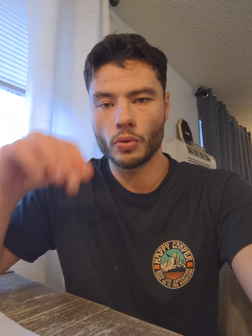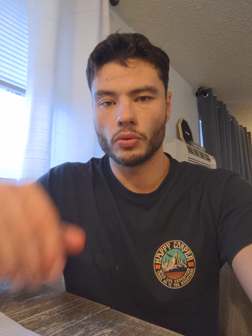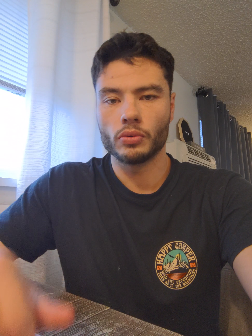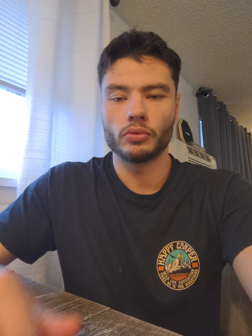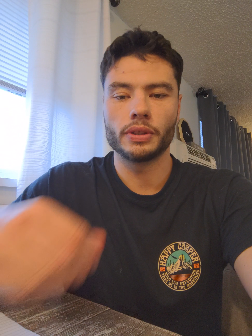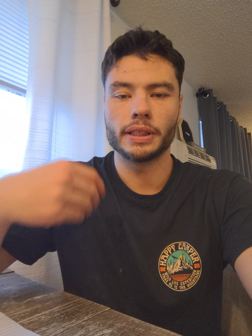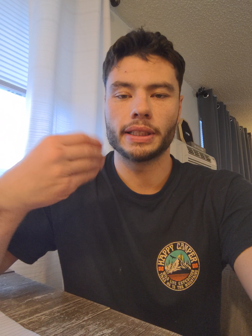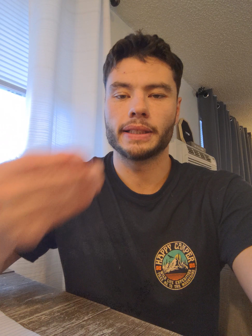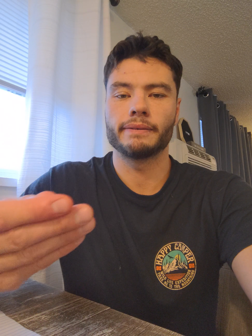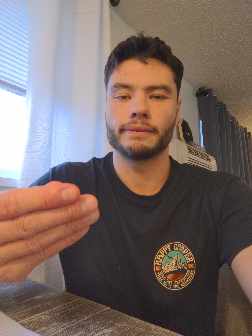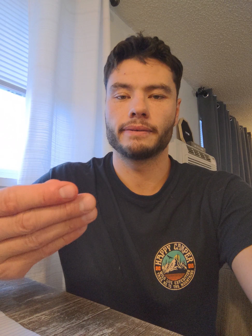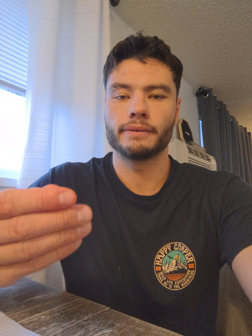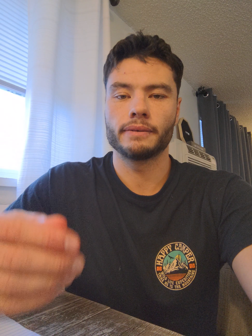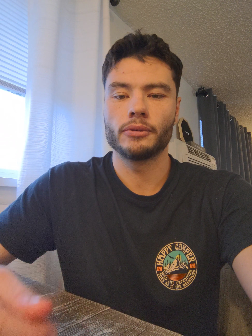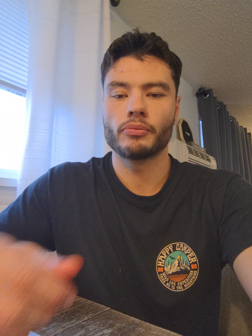give